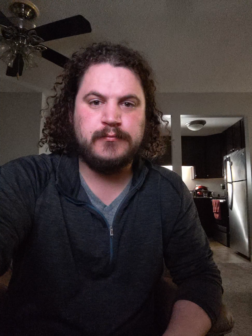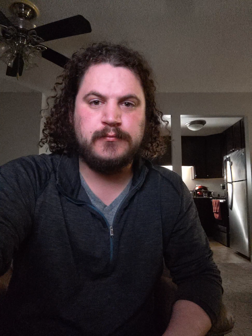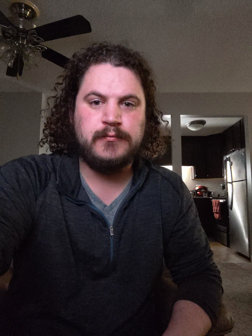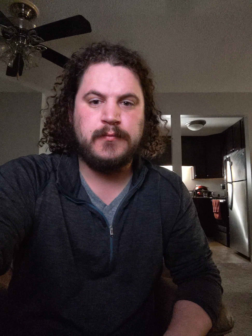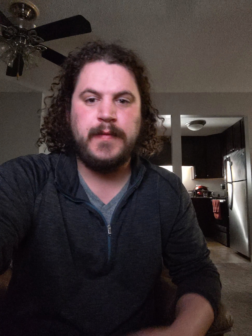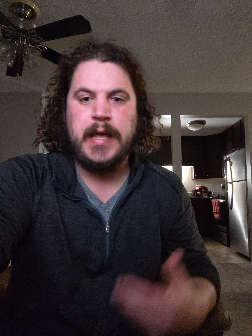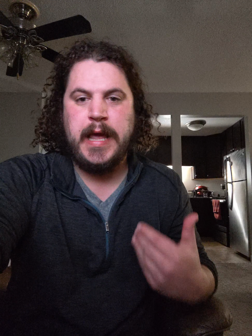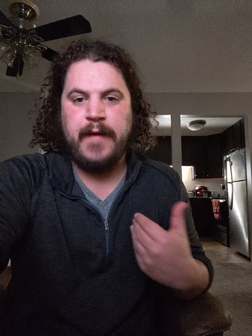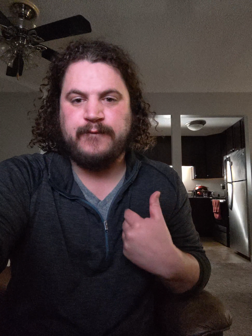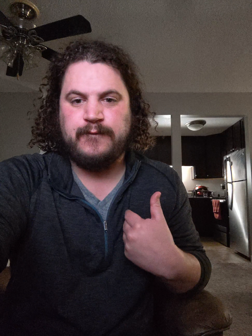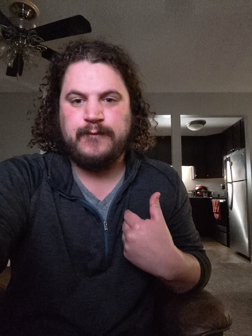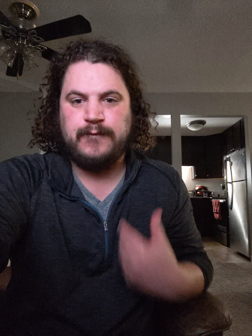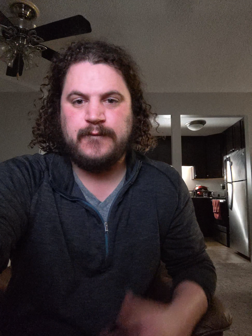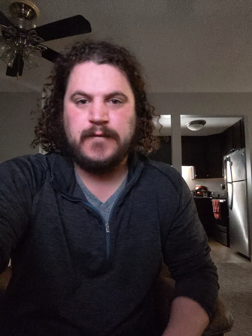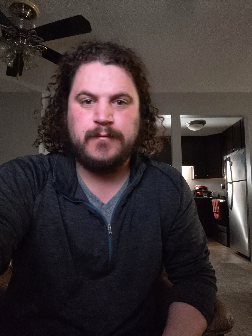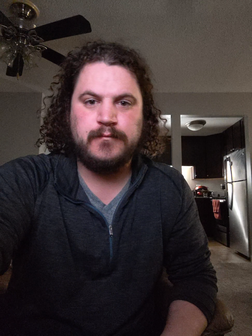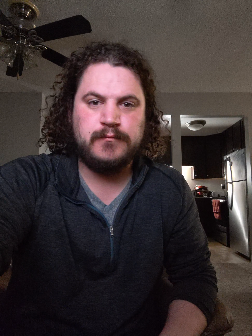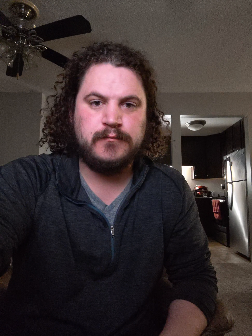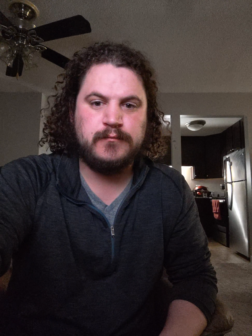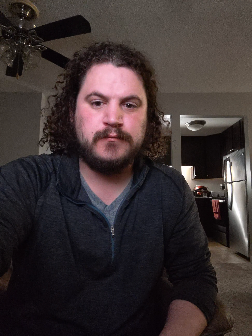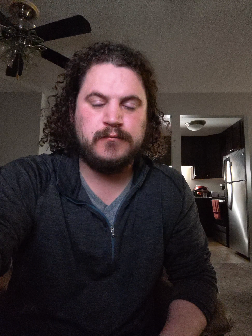have